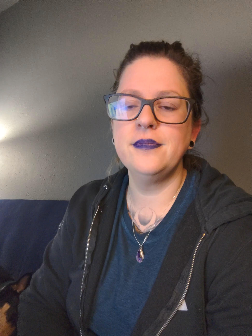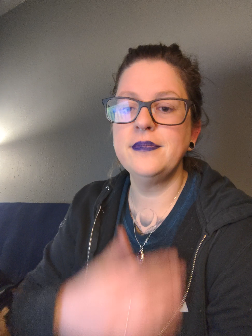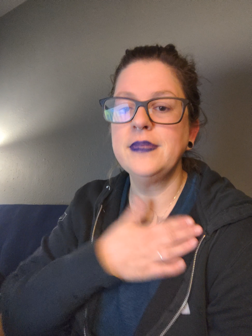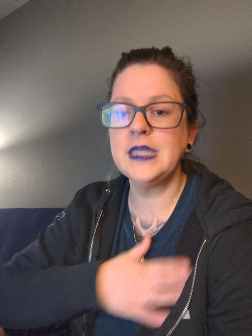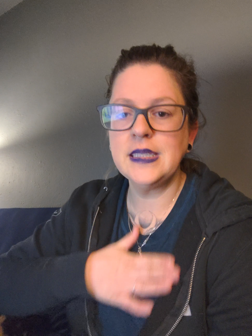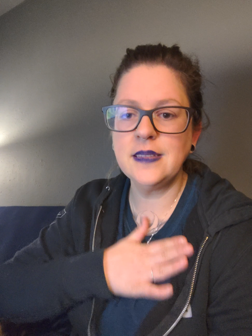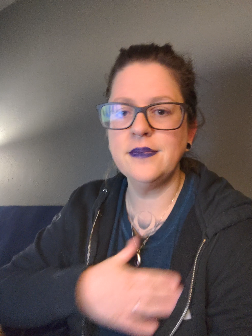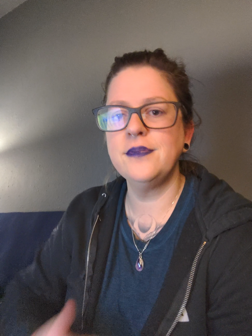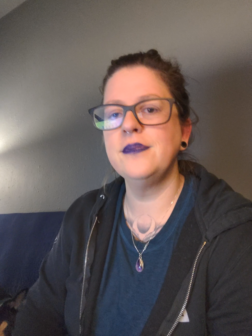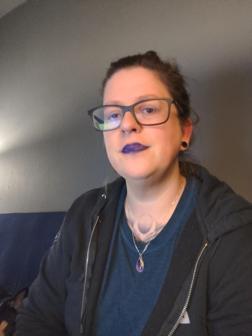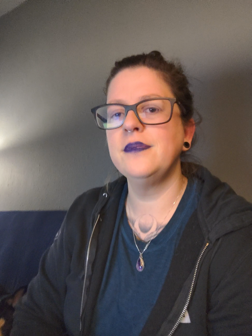please